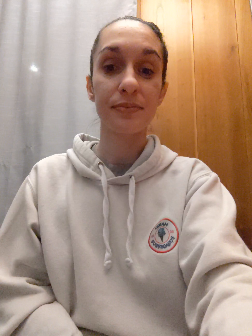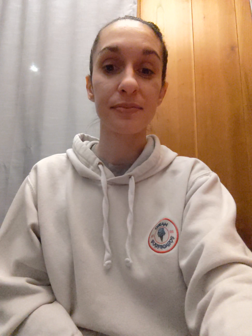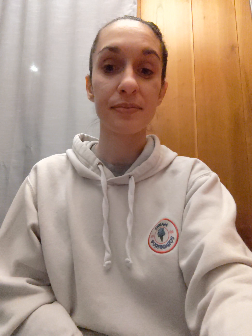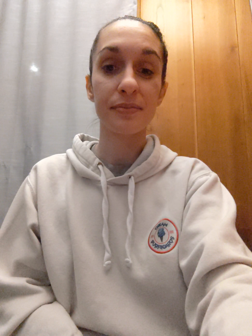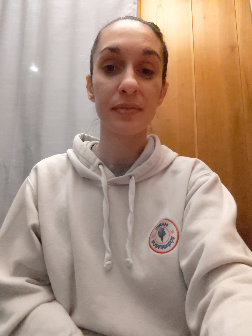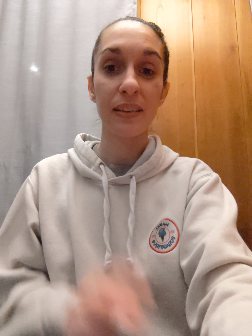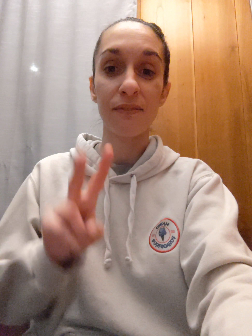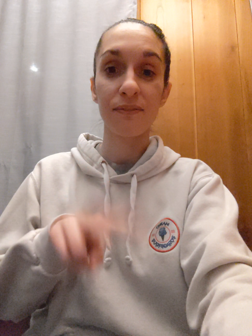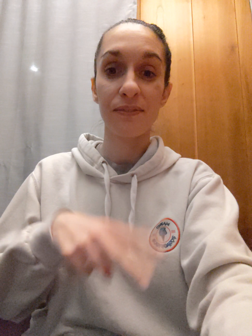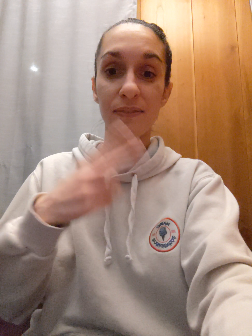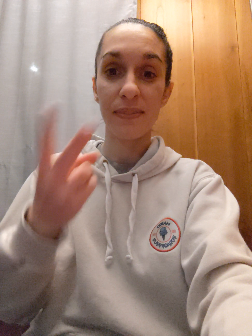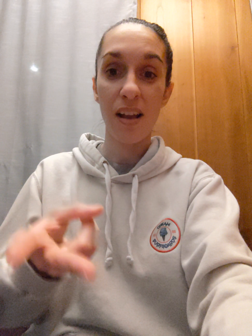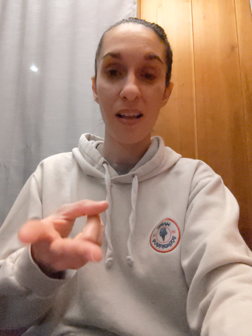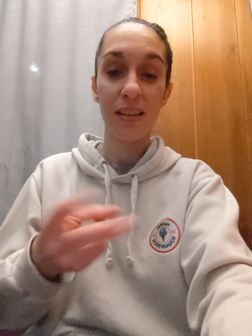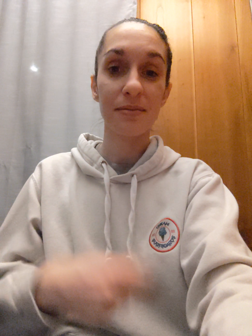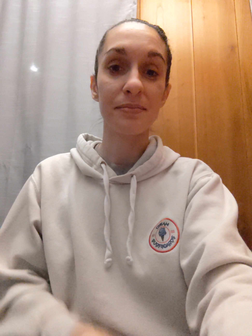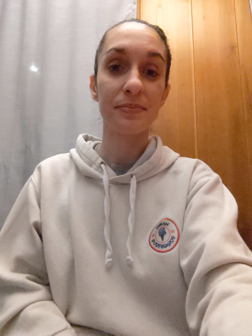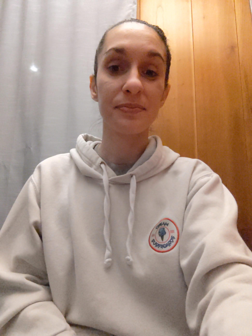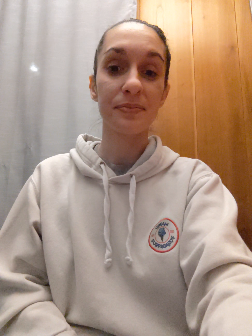fall